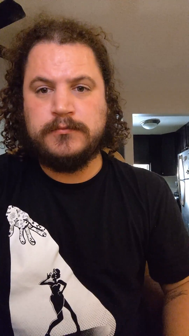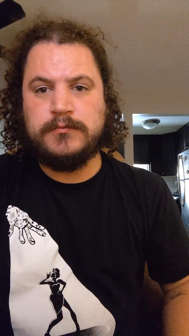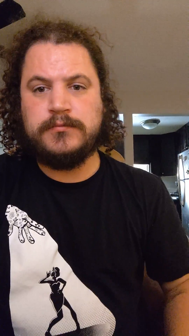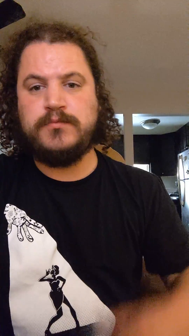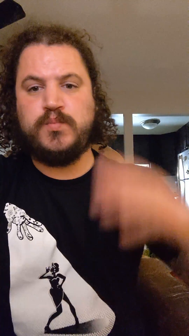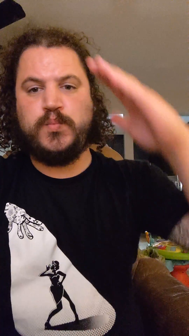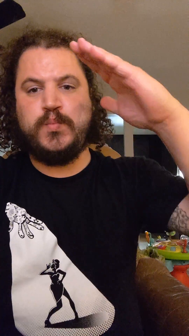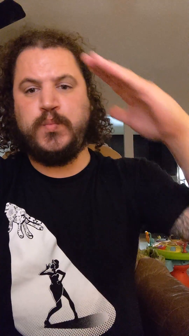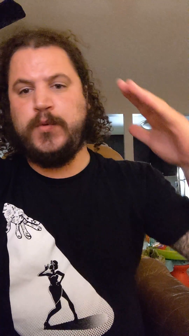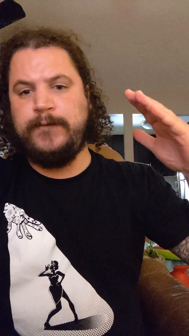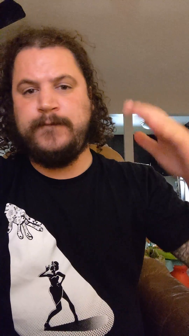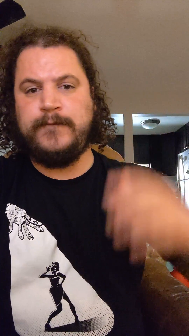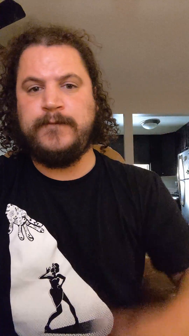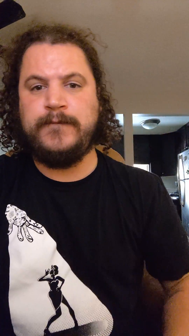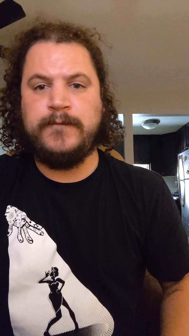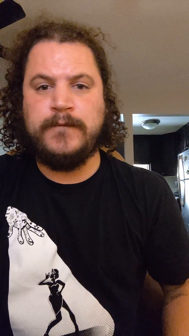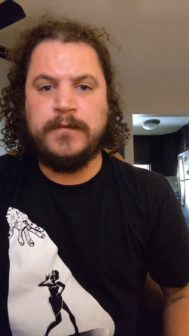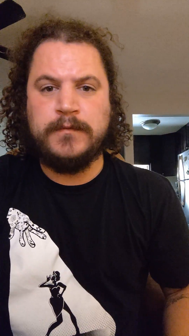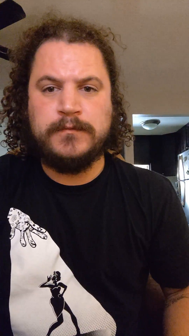roof